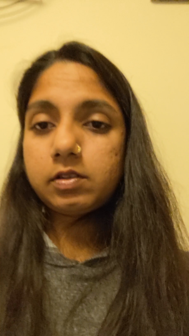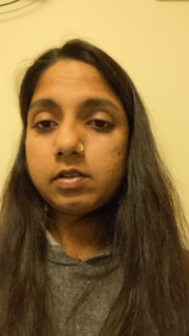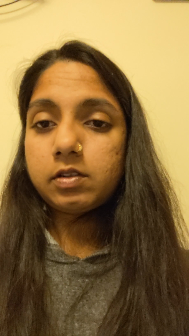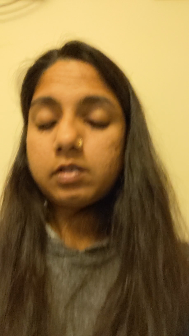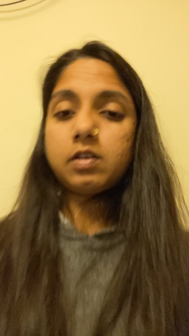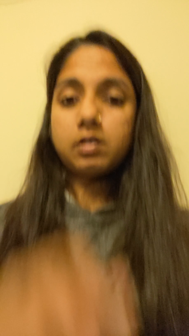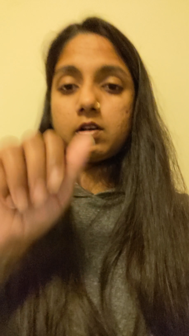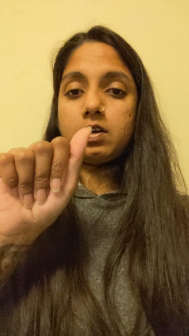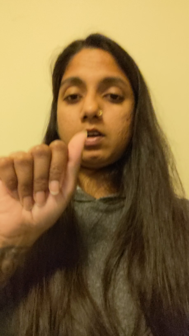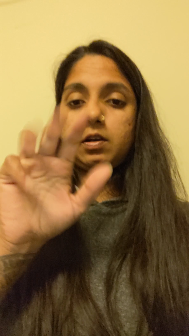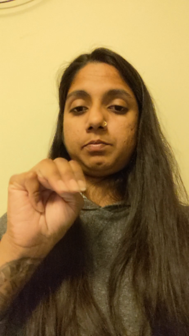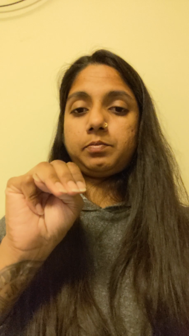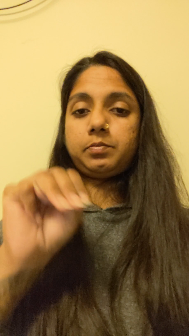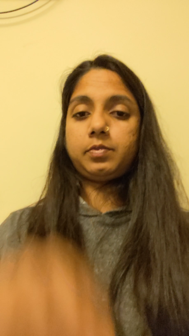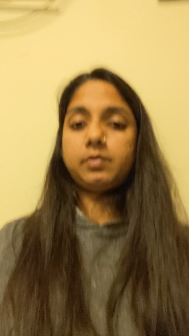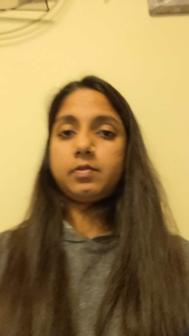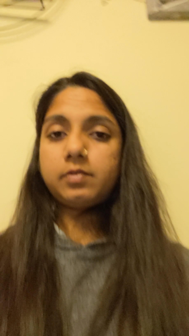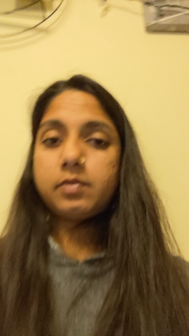am